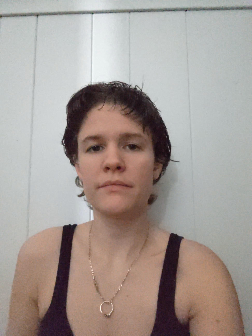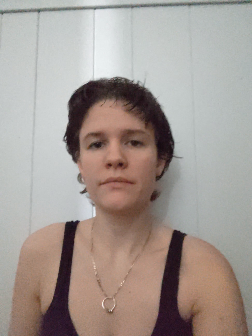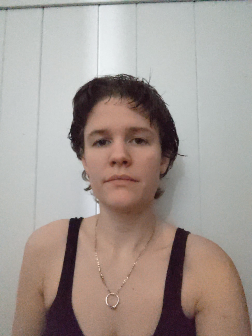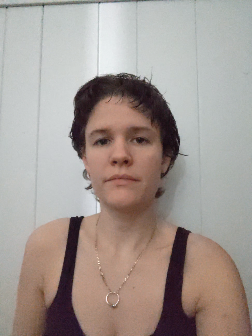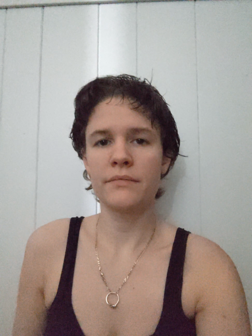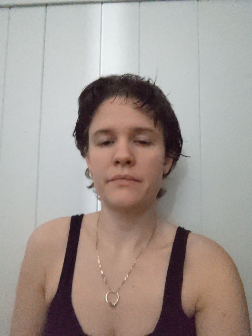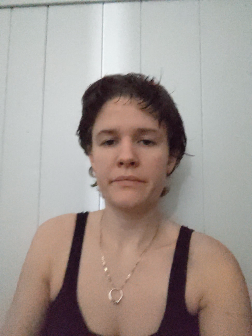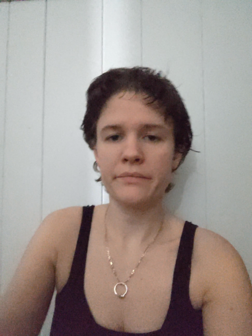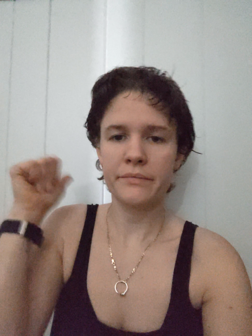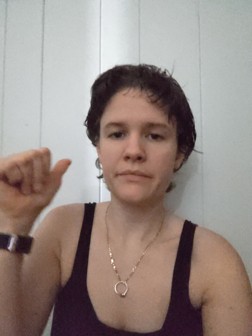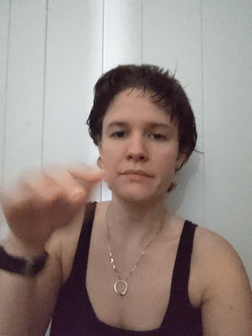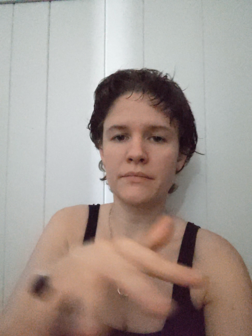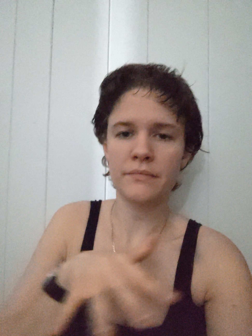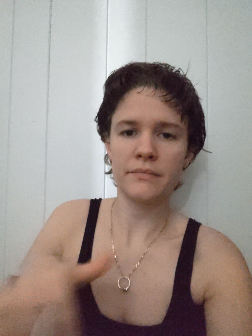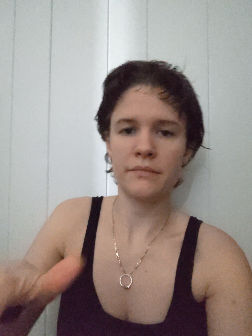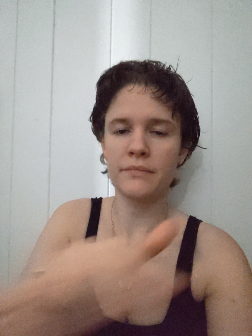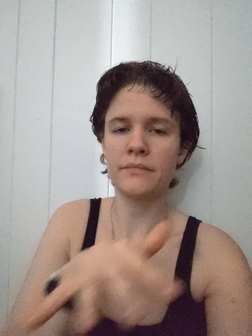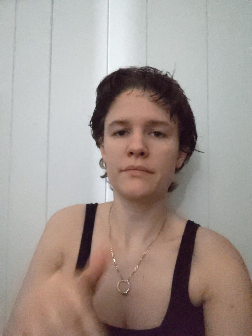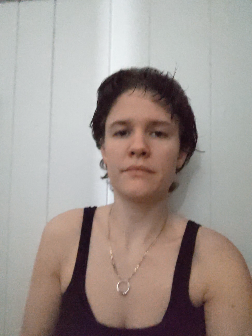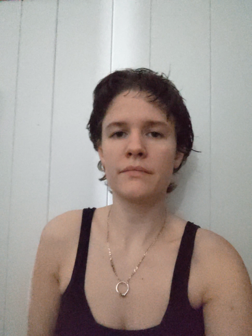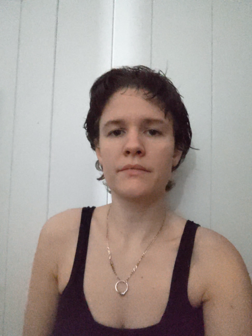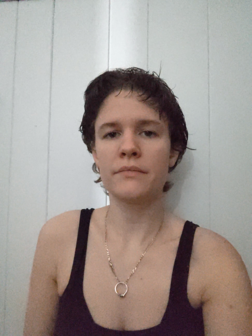backyard